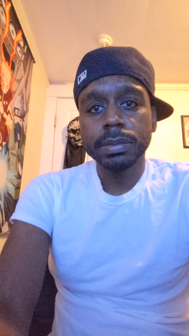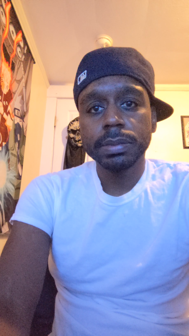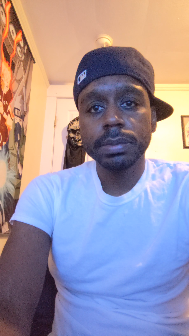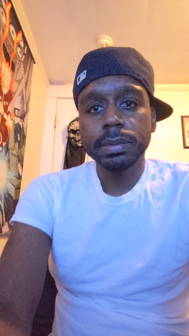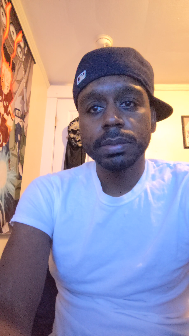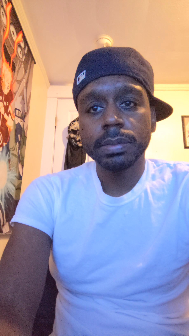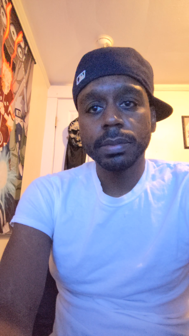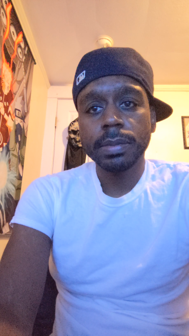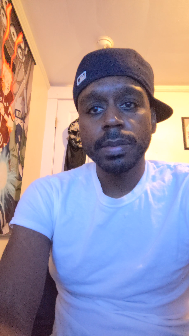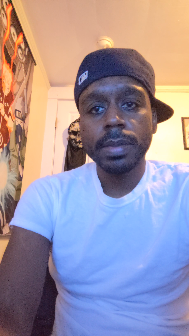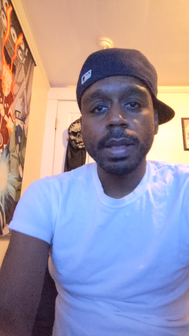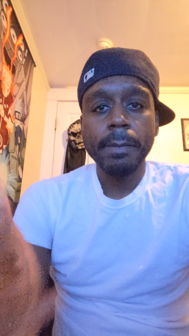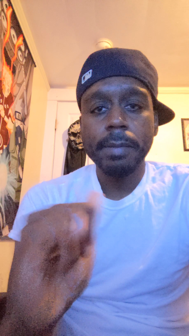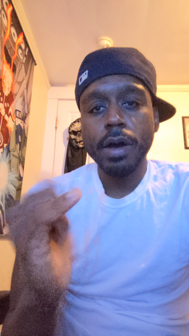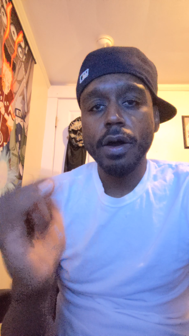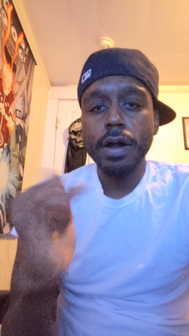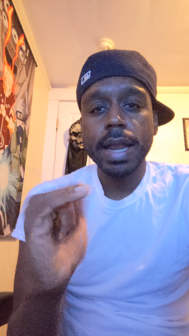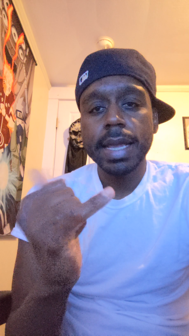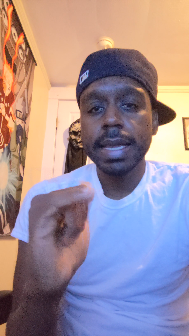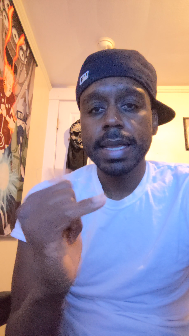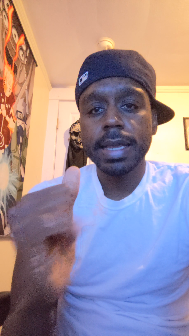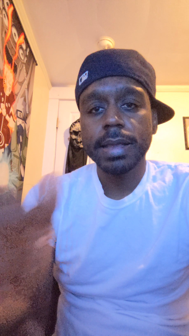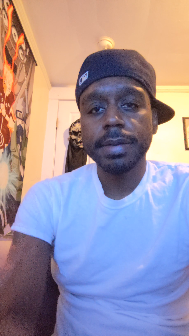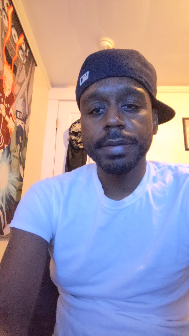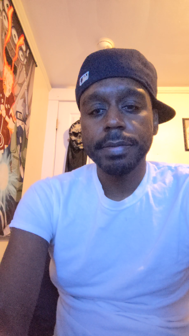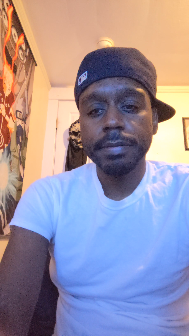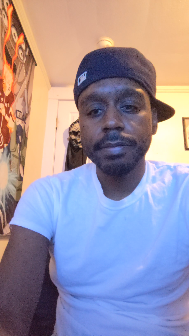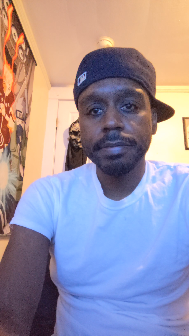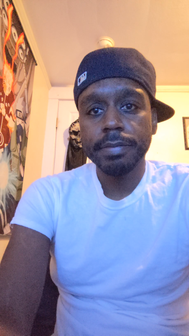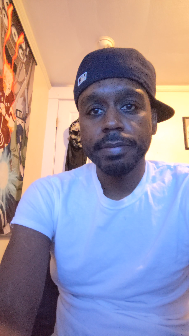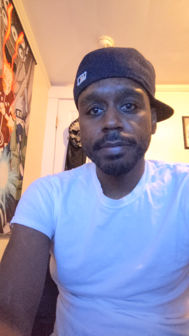party